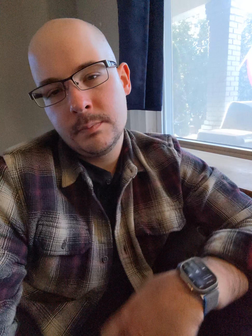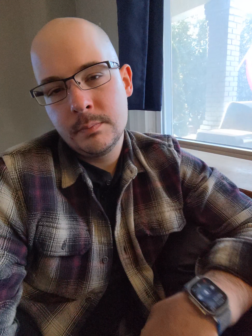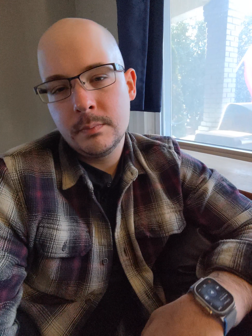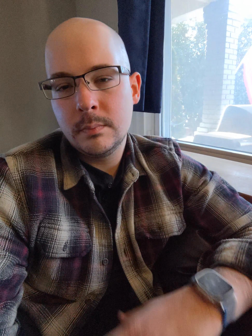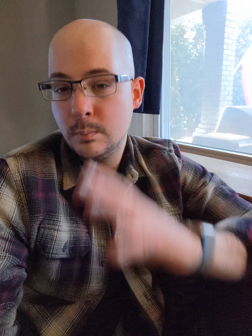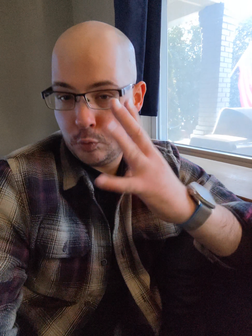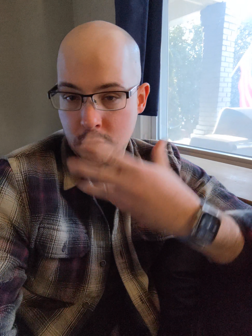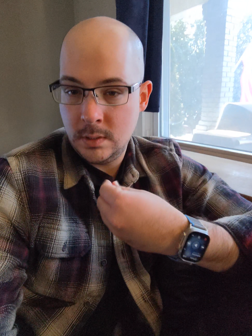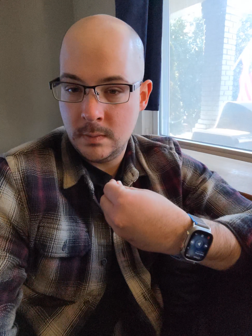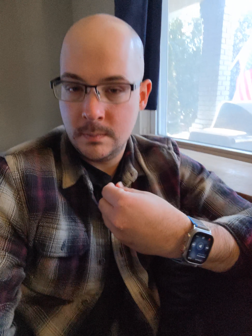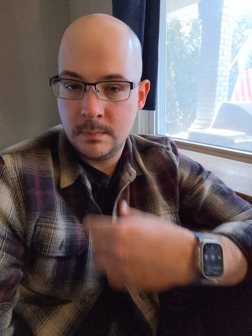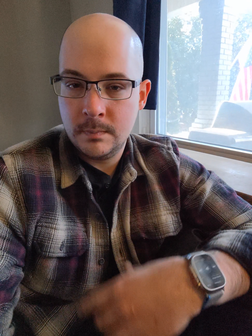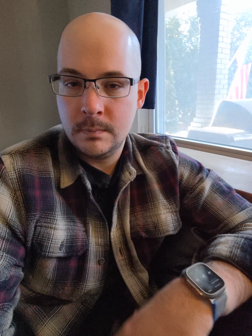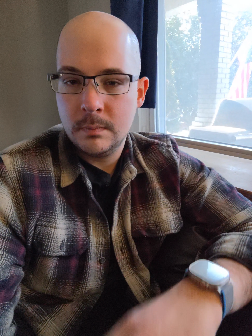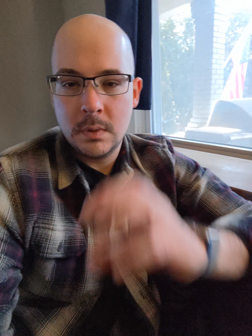pretty